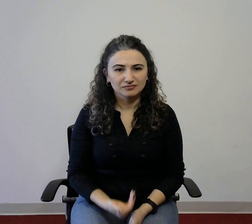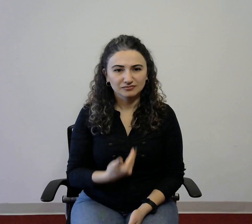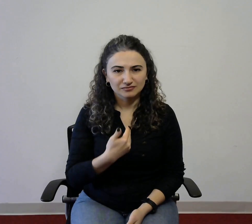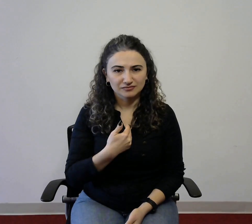mən